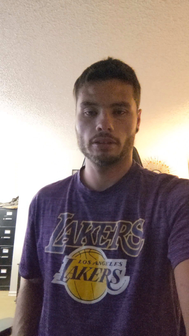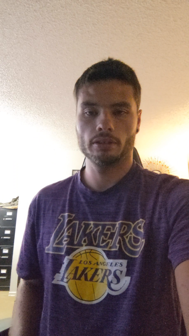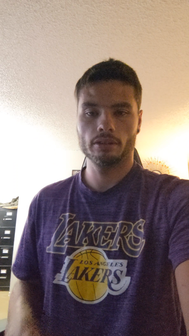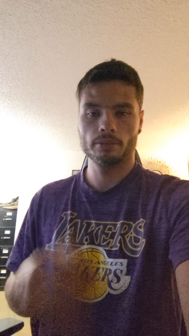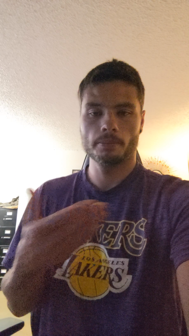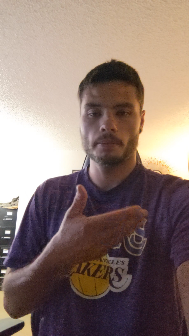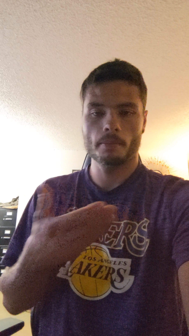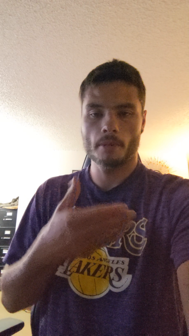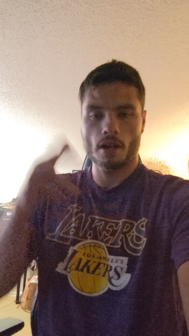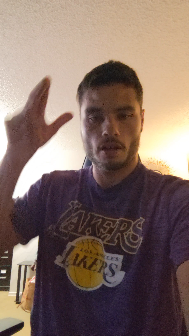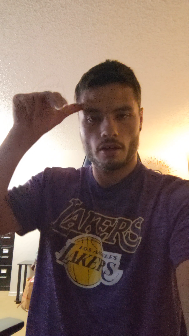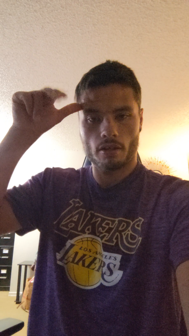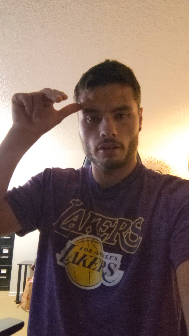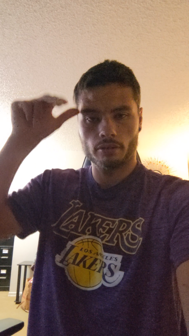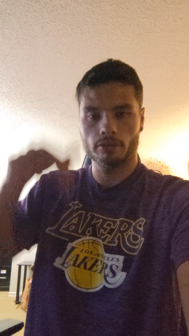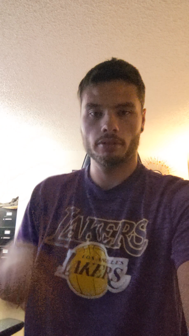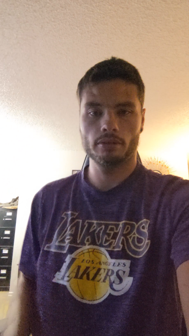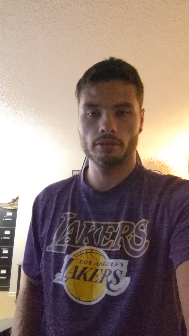pony